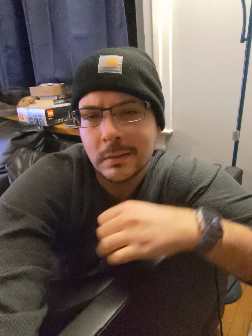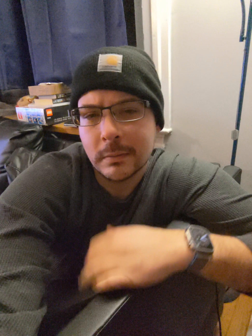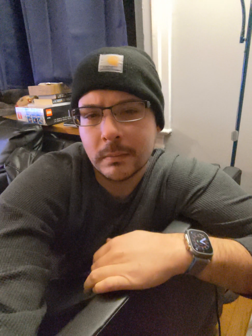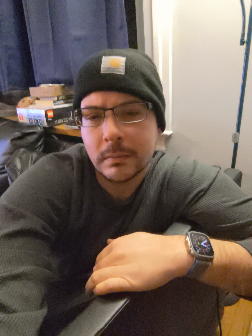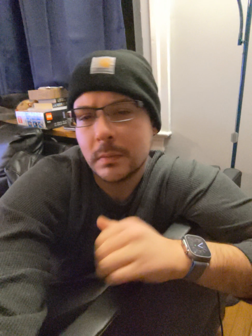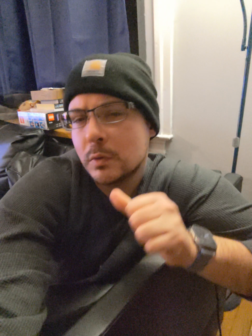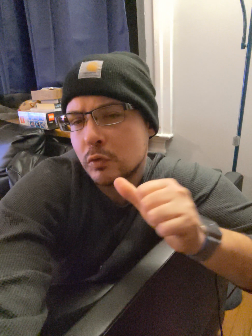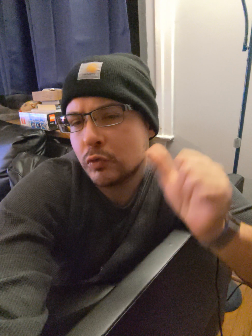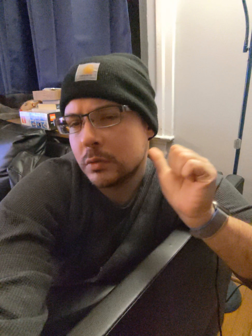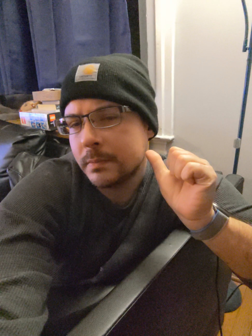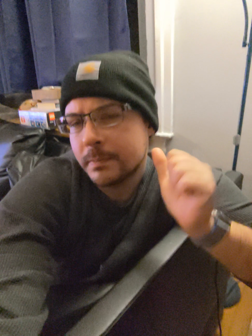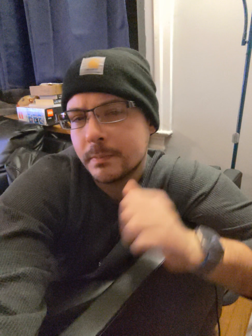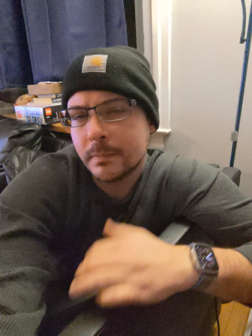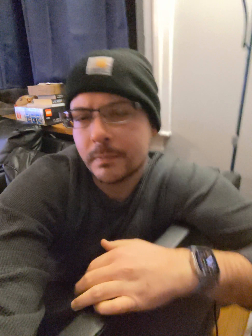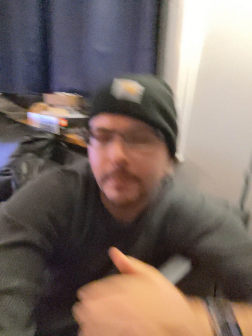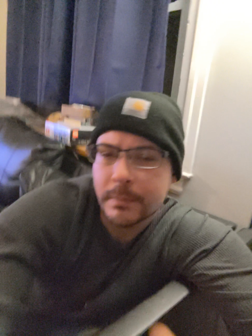yesterday